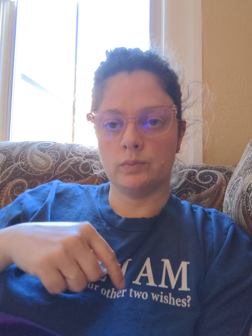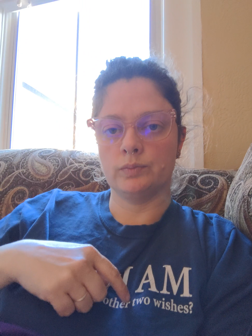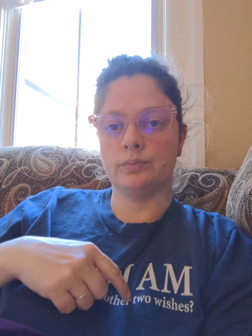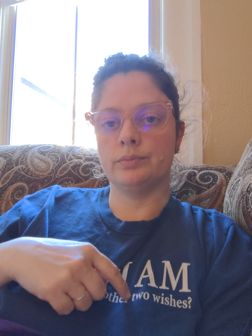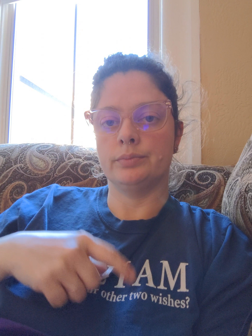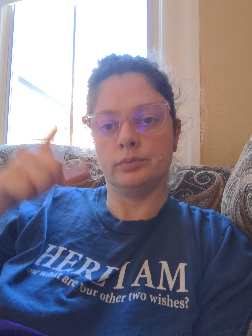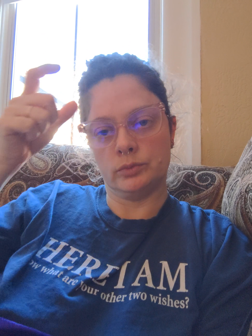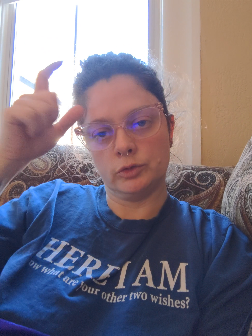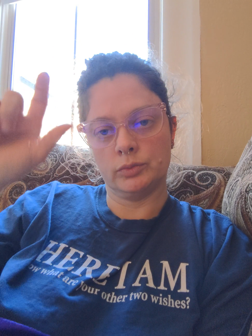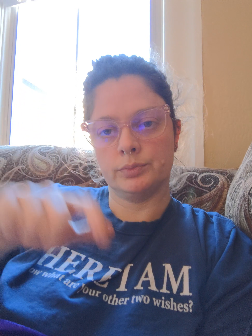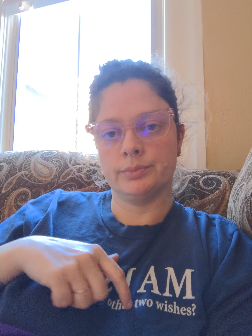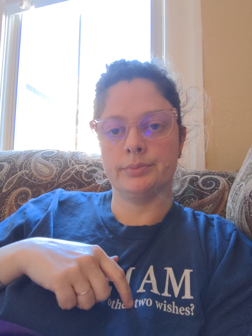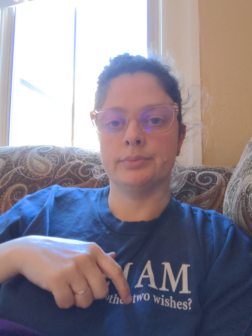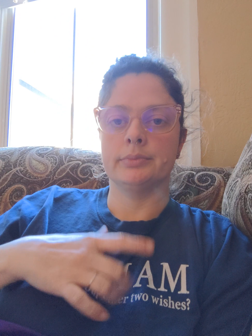moon